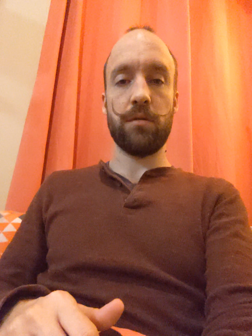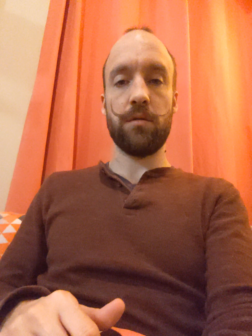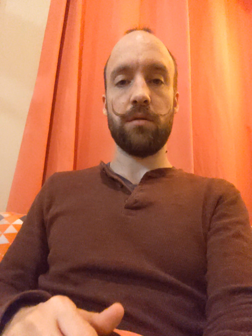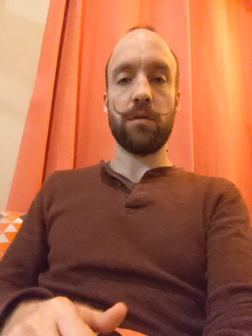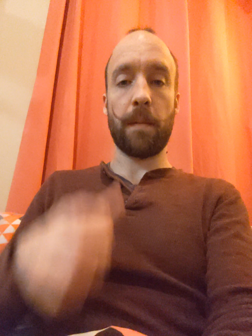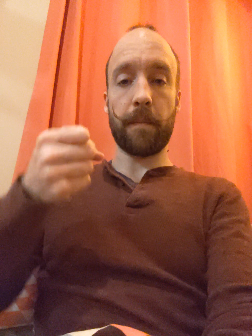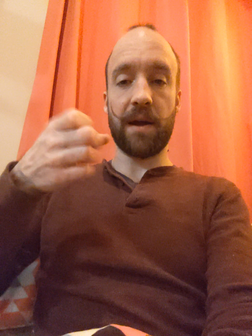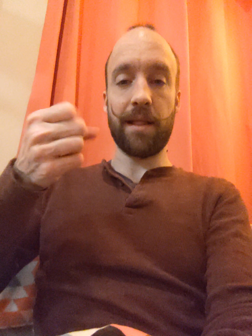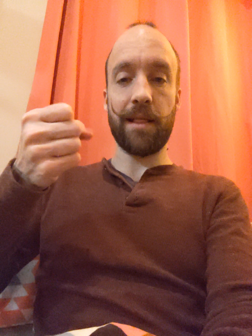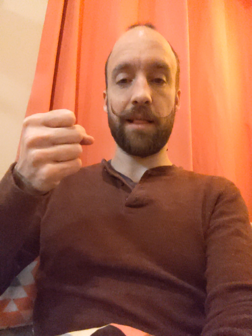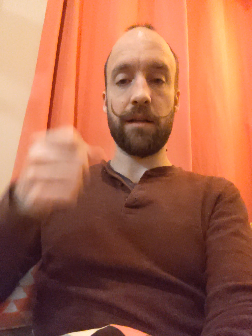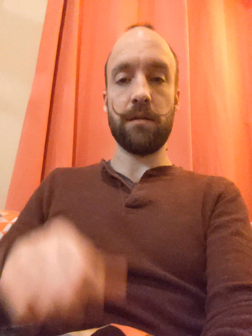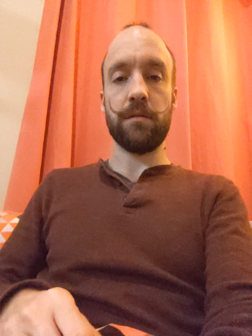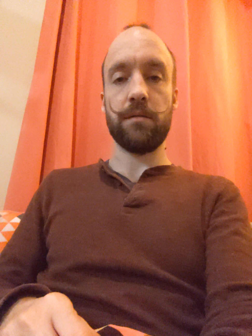milk